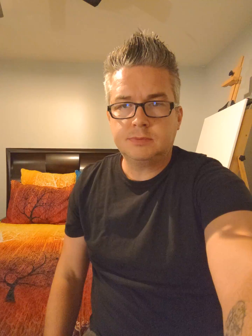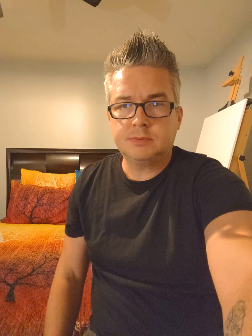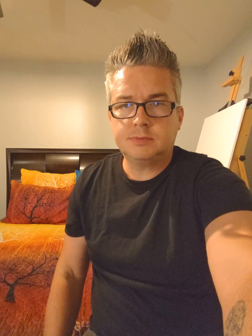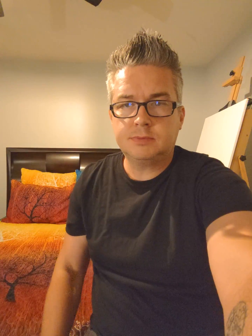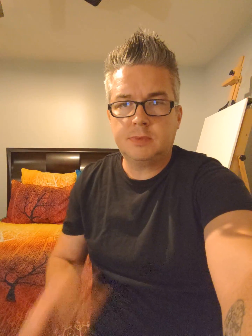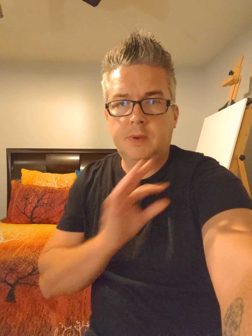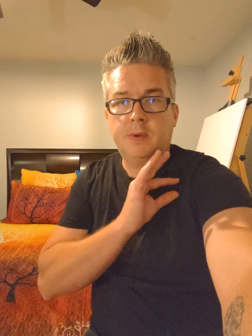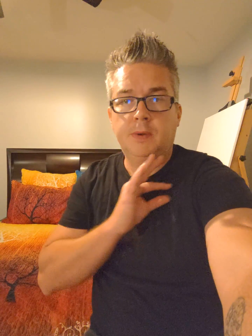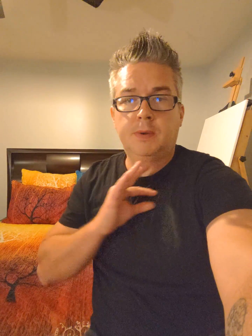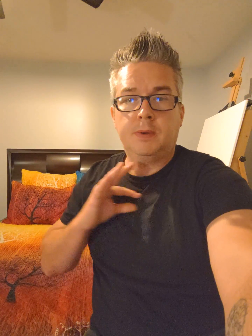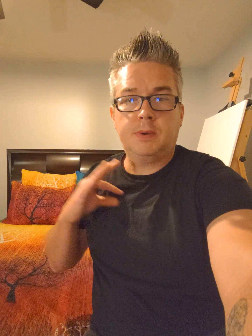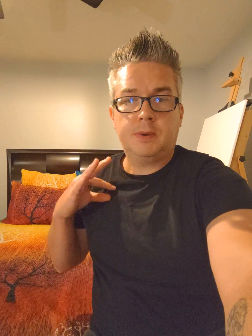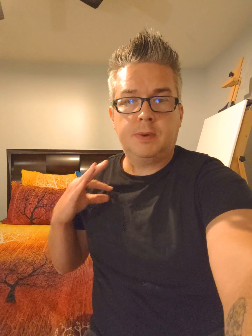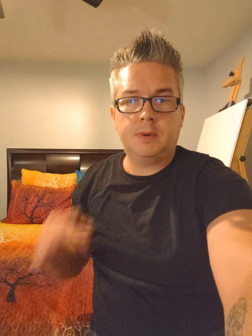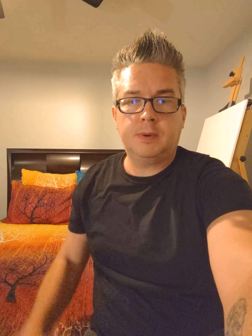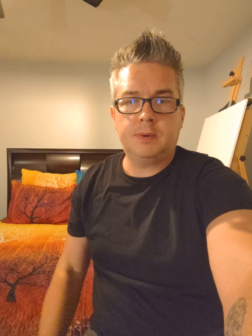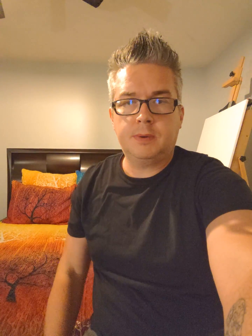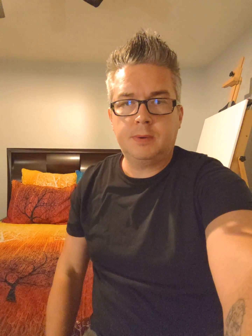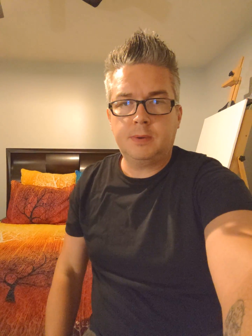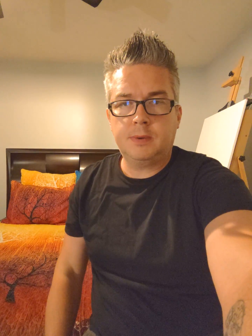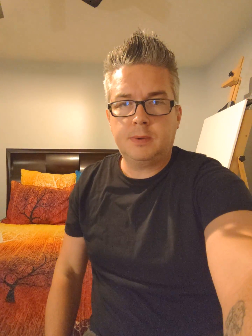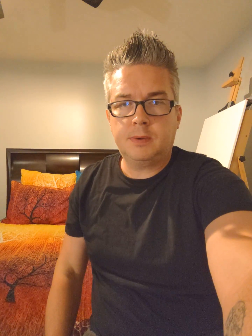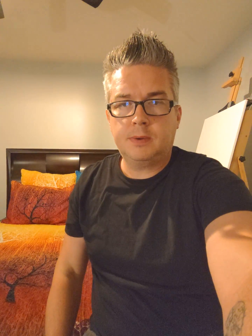beads